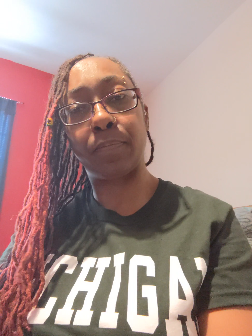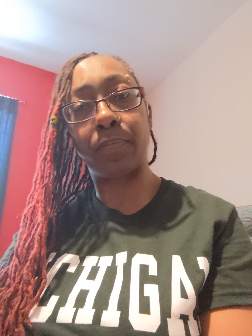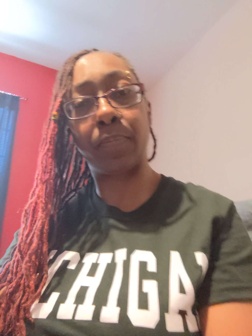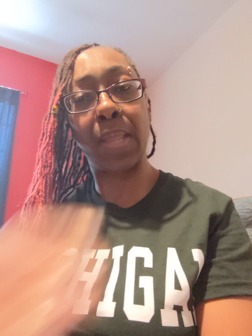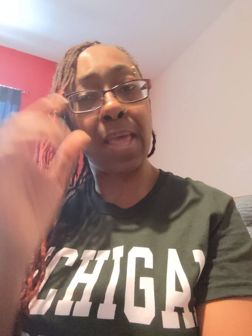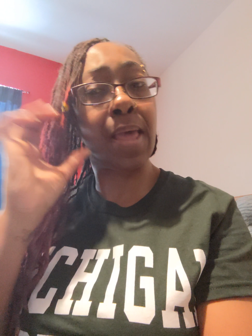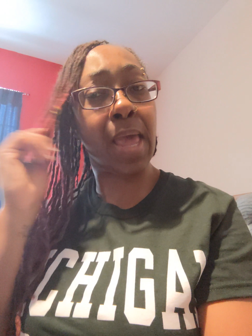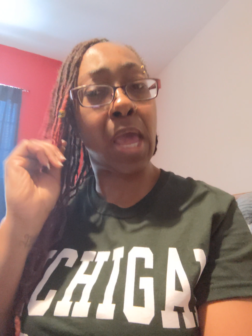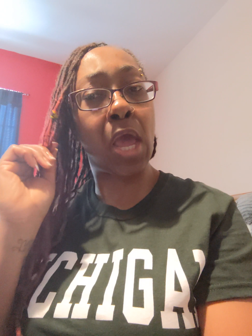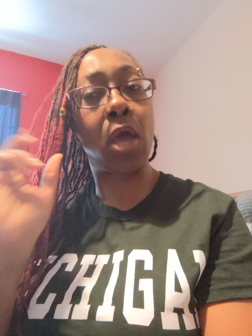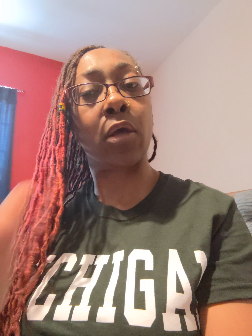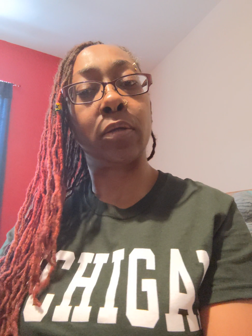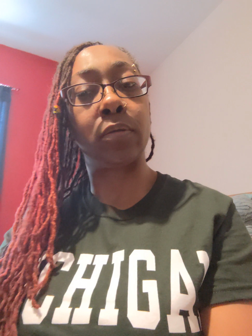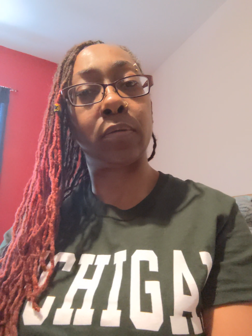hair